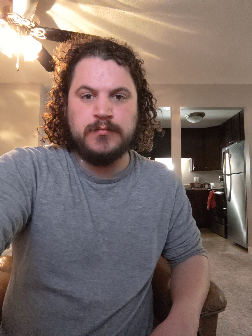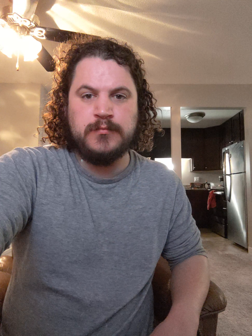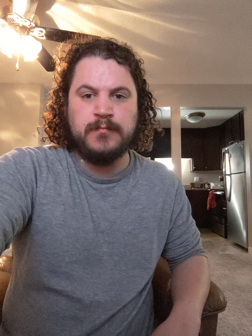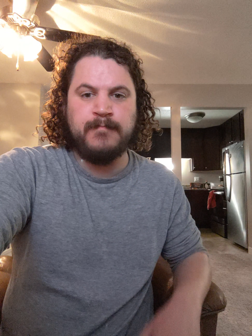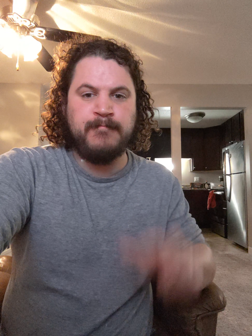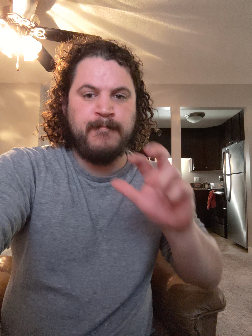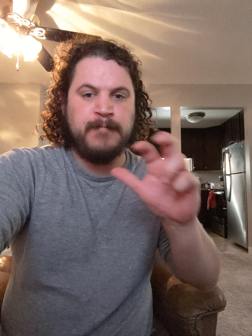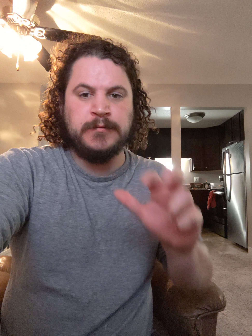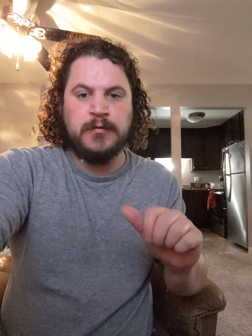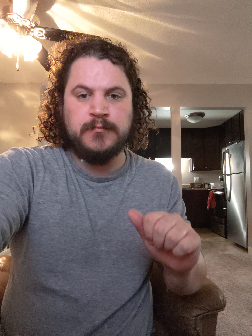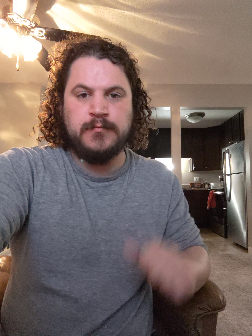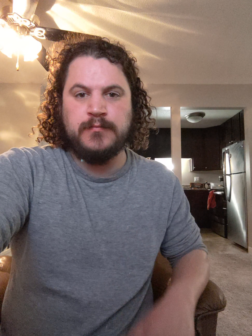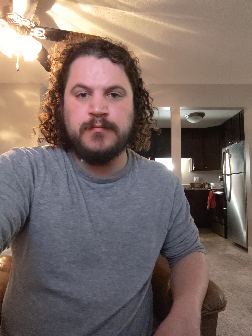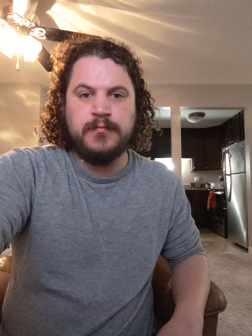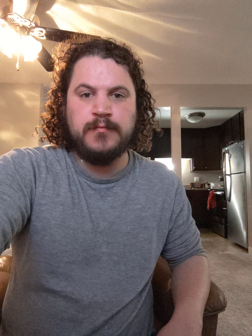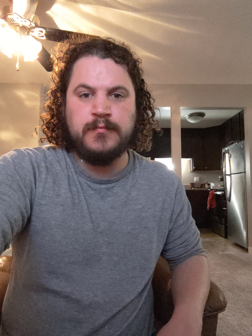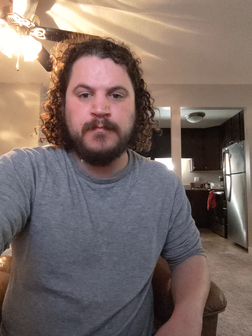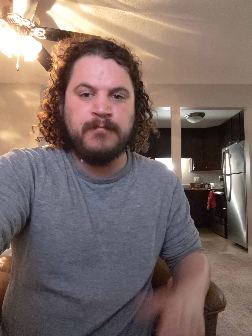pizza